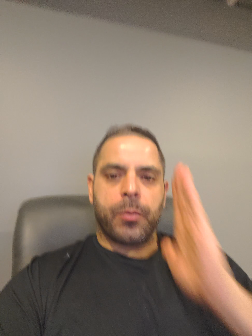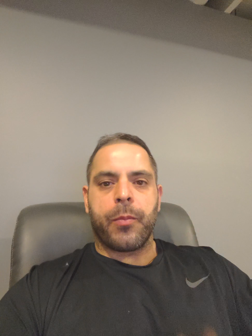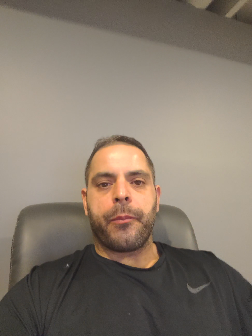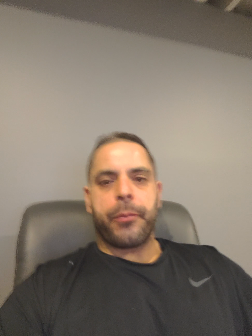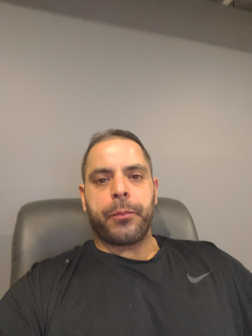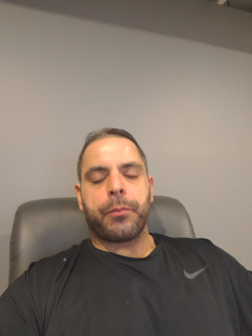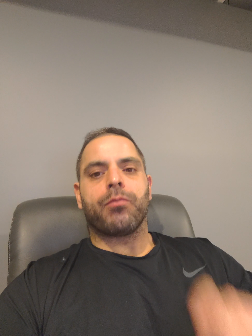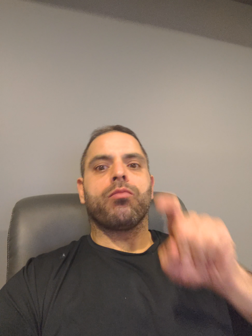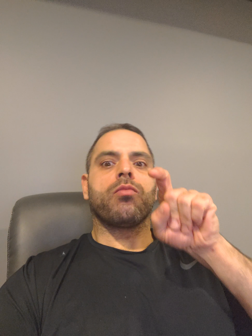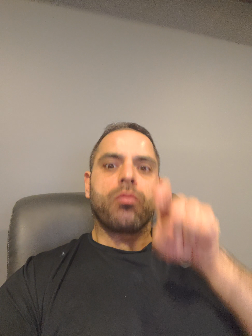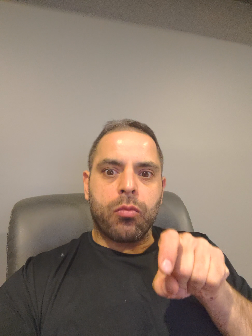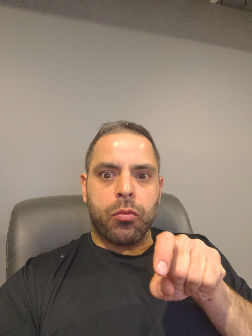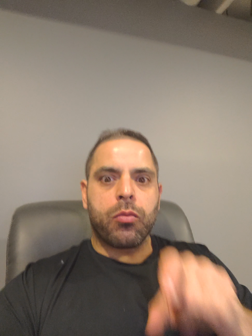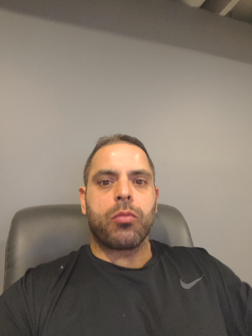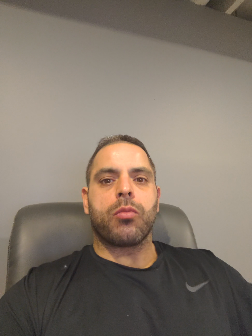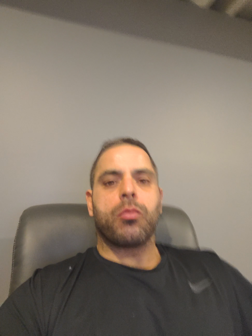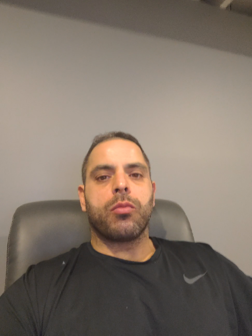have to